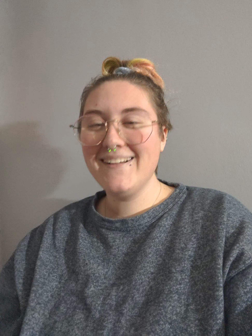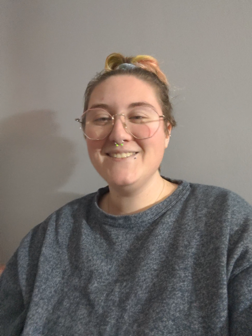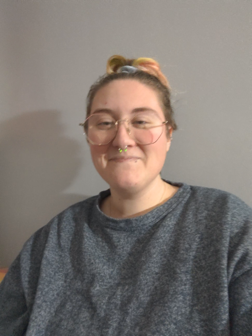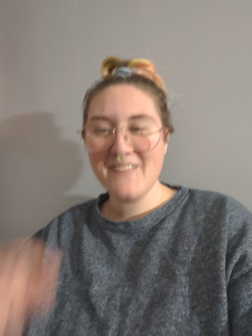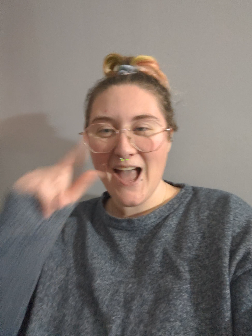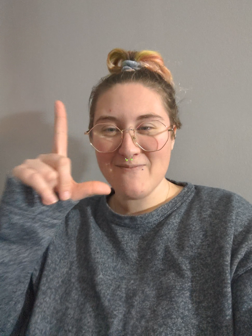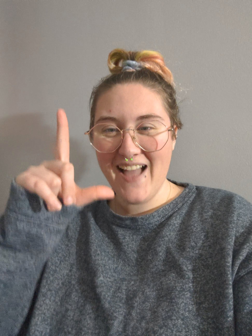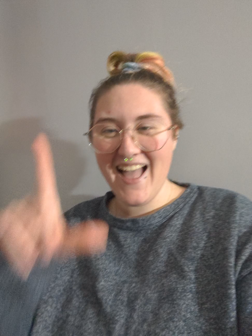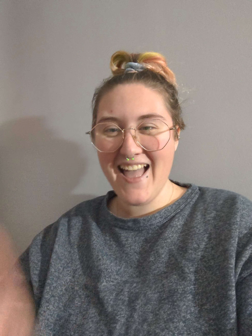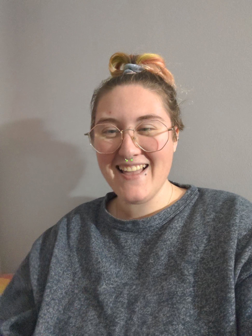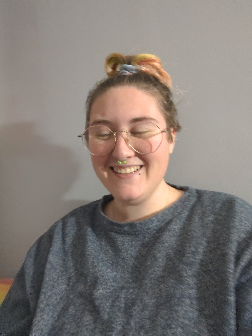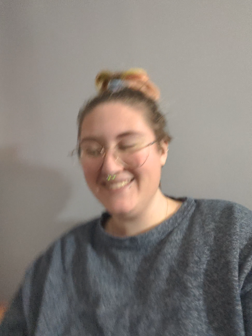awake